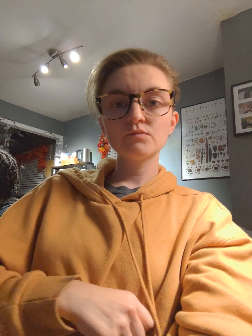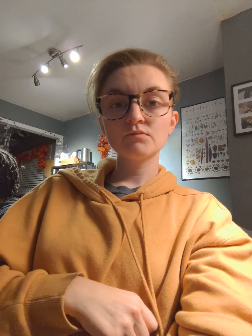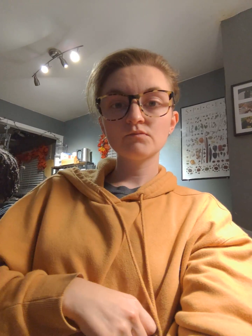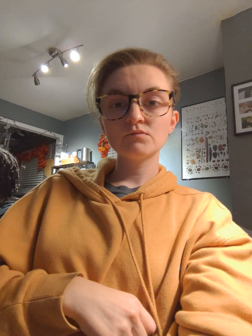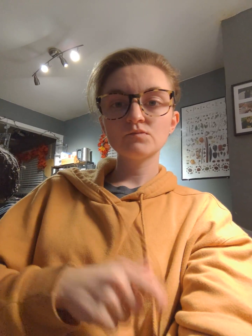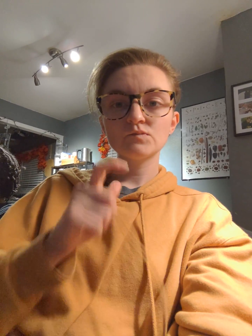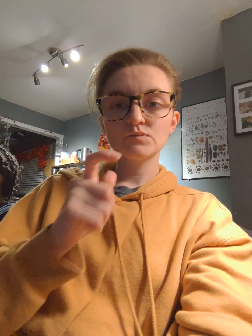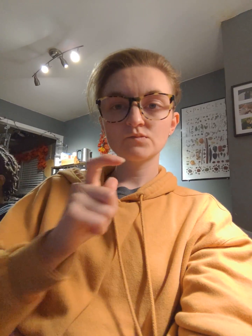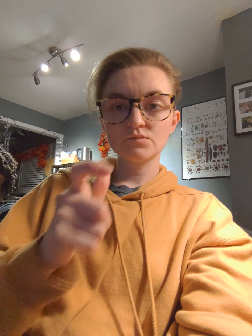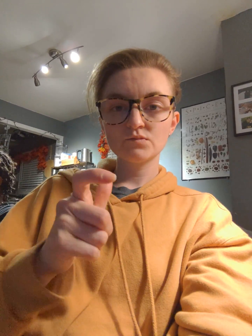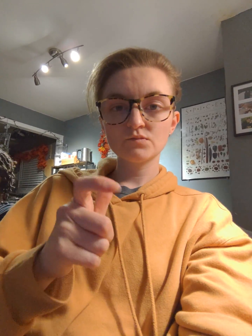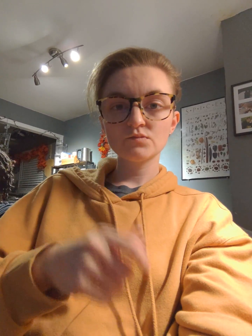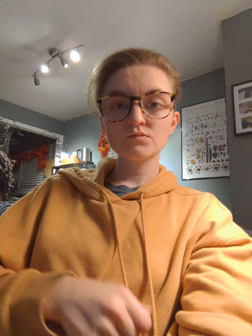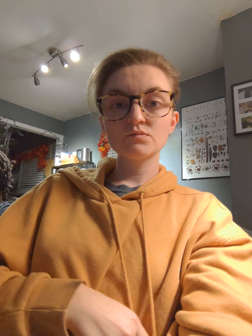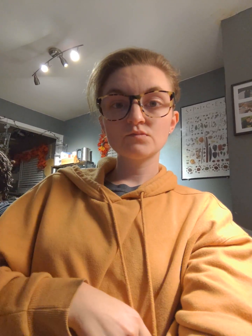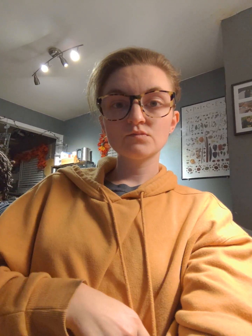run